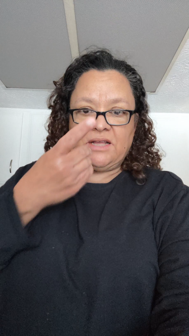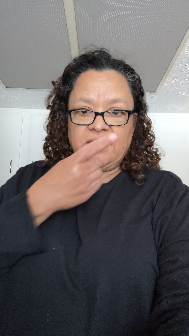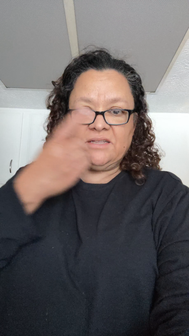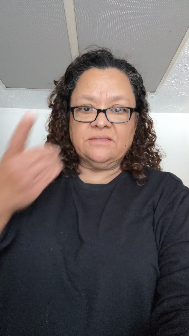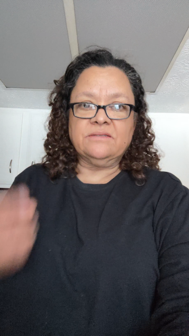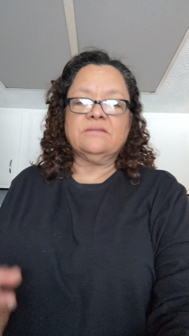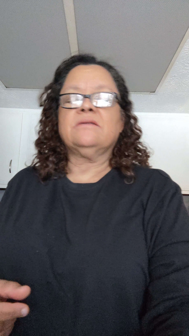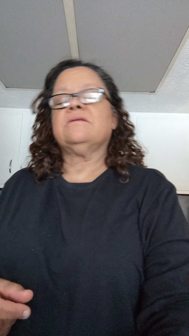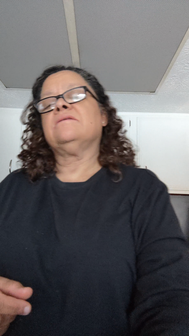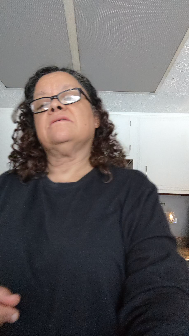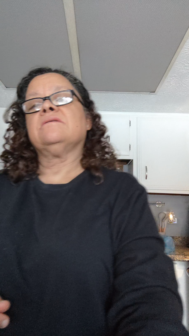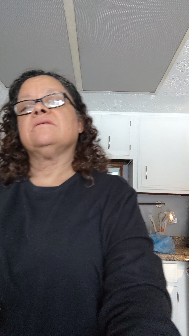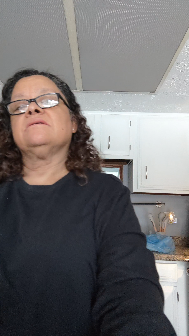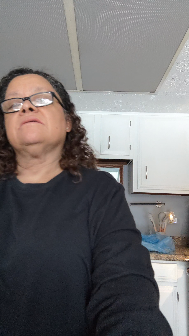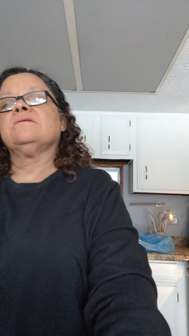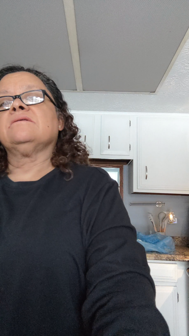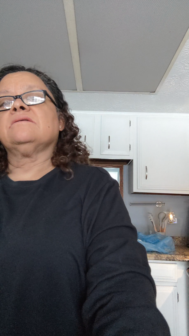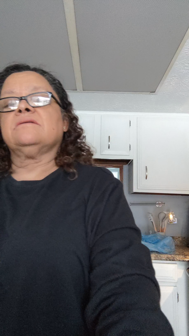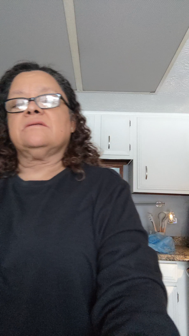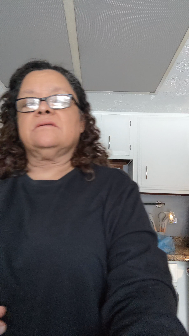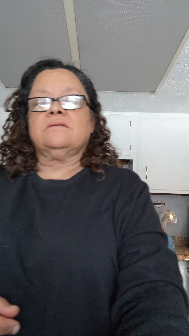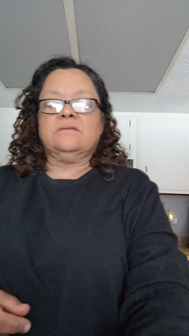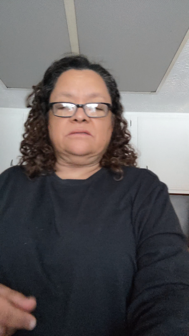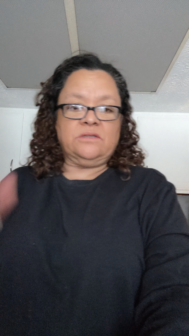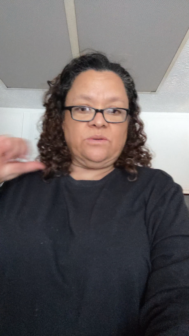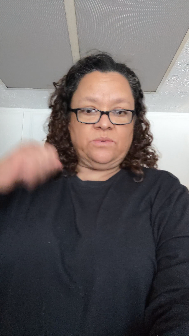coats